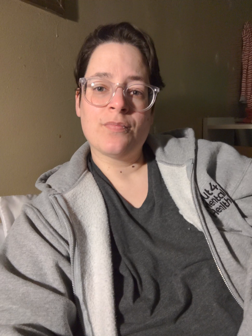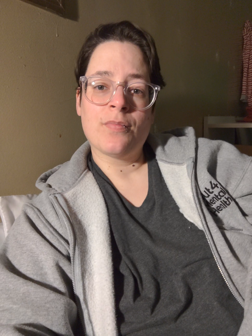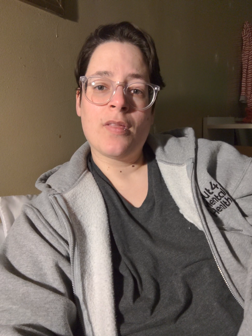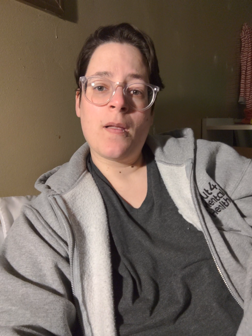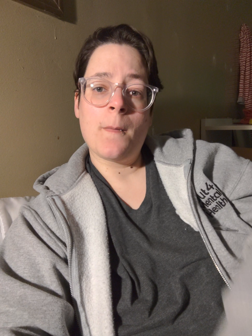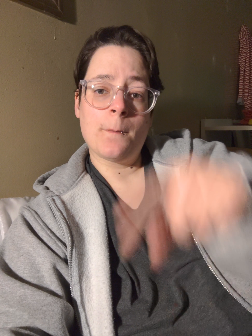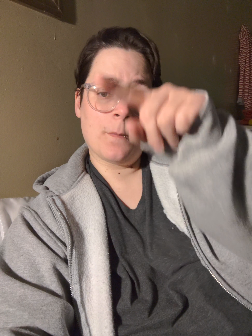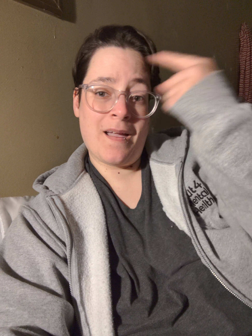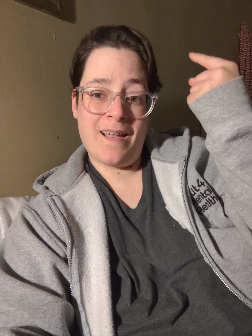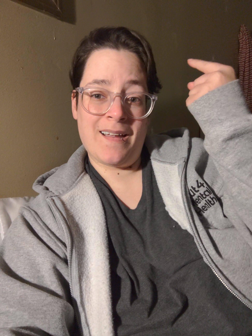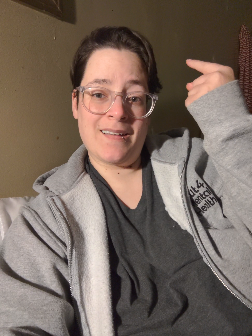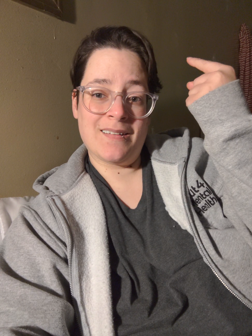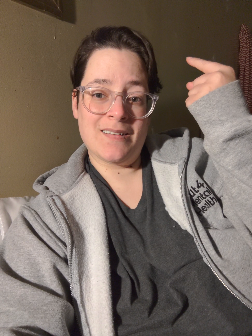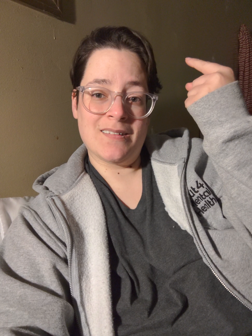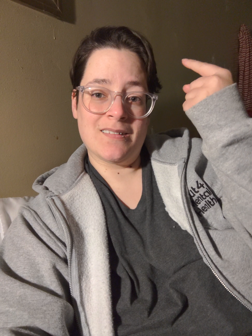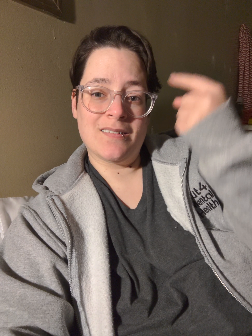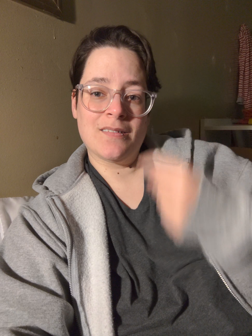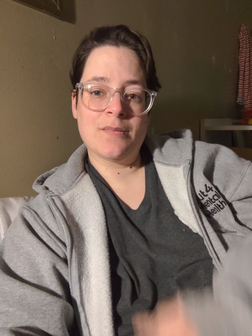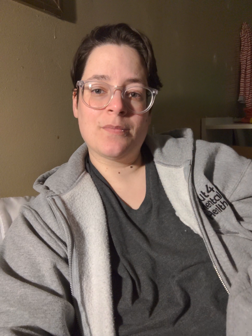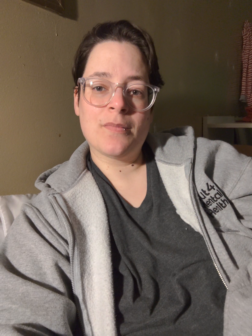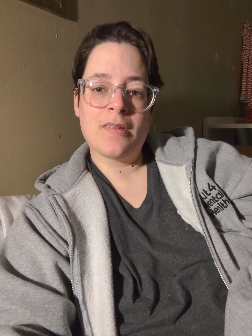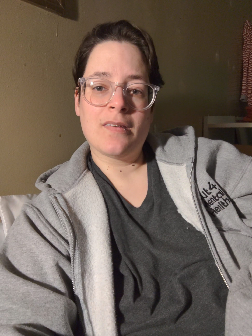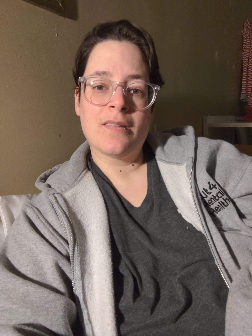black